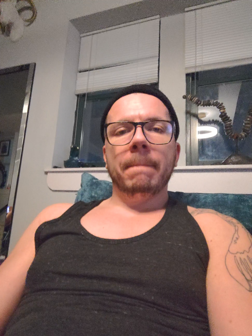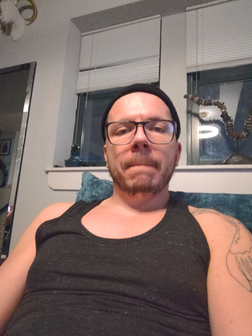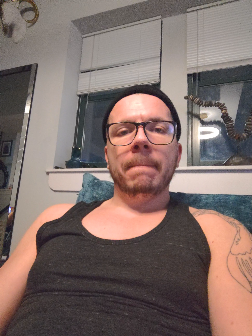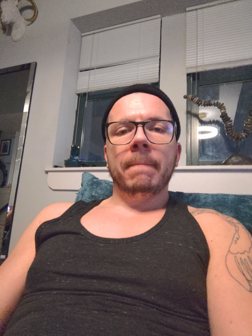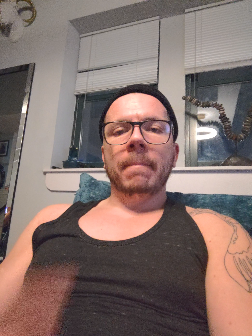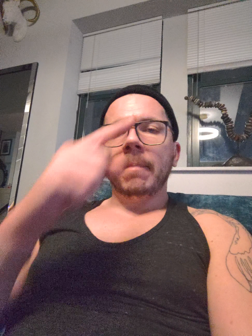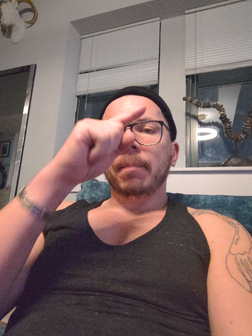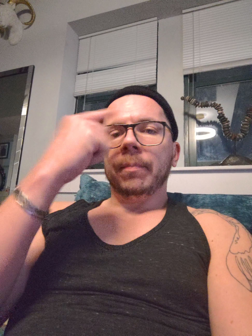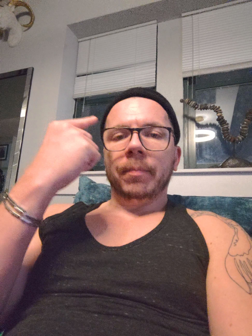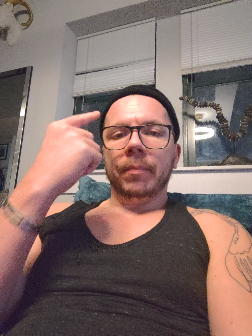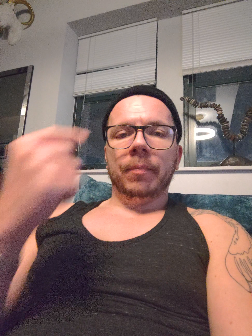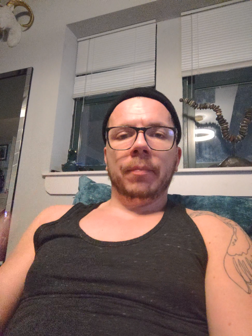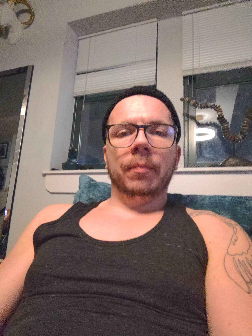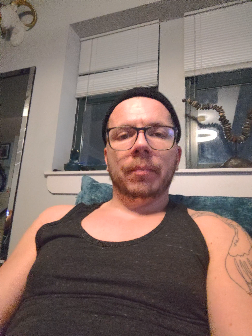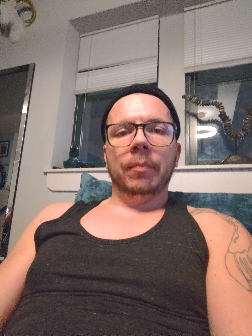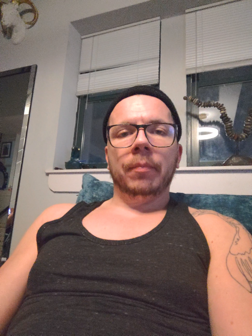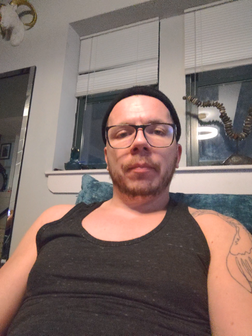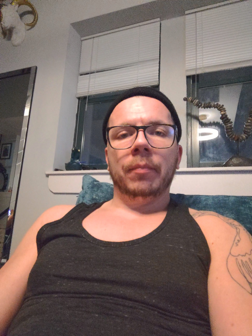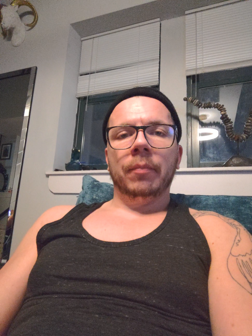black